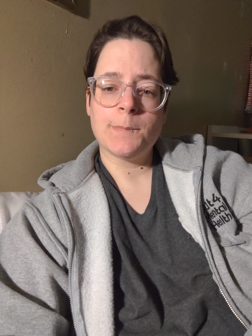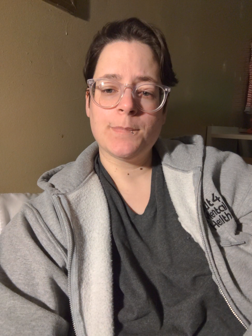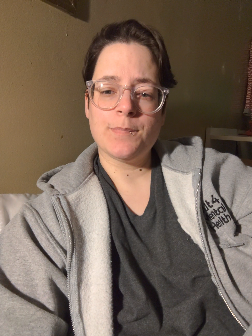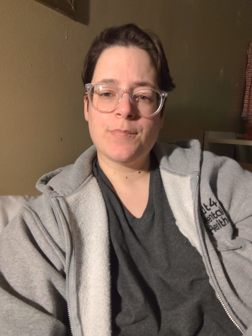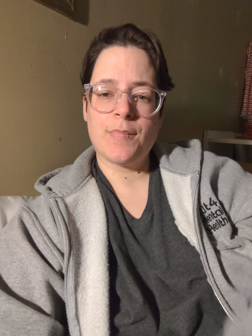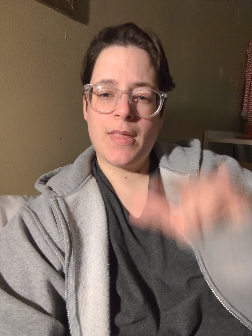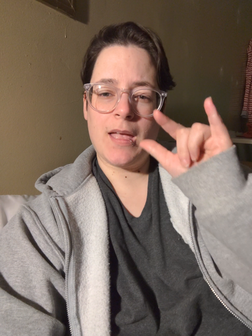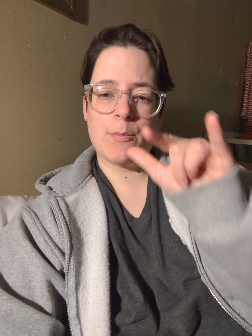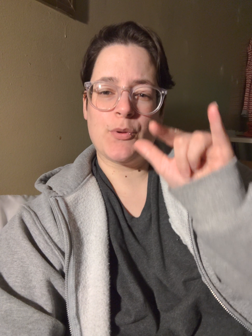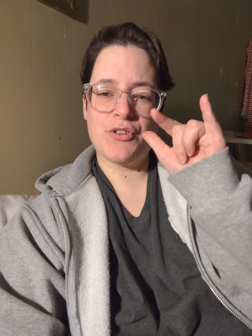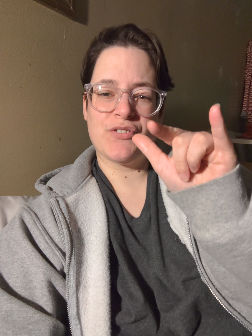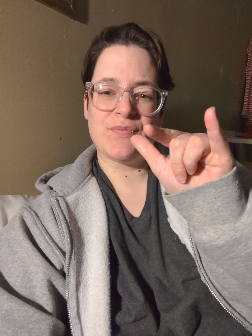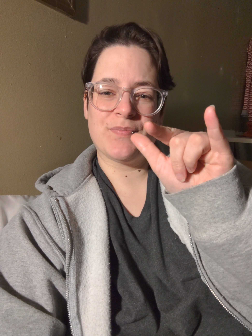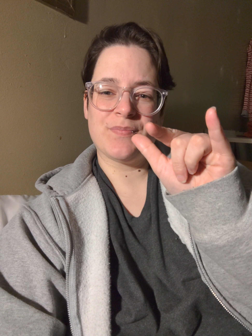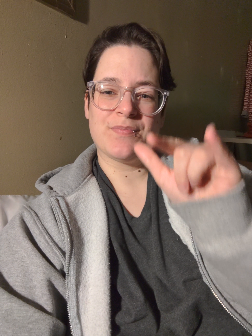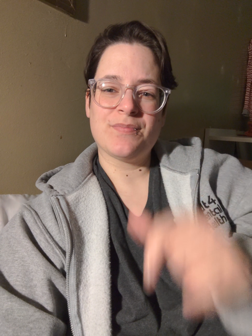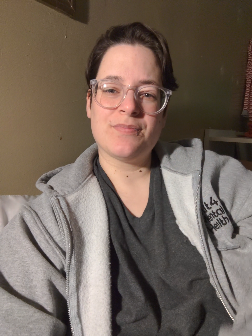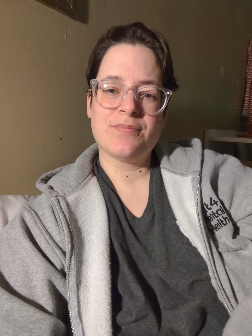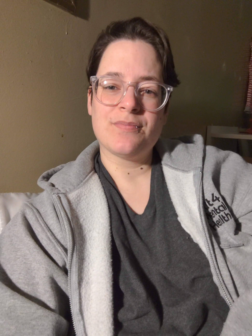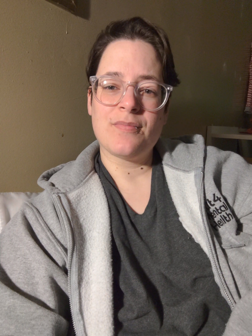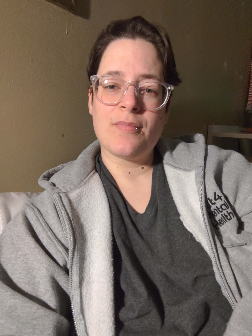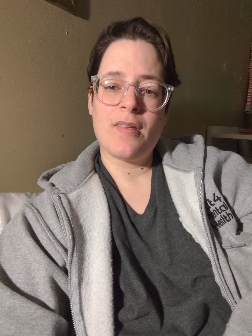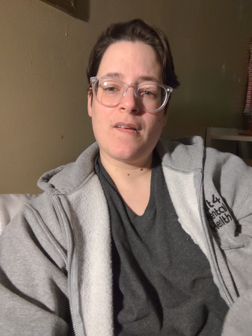airplane